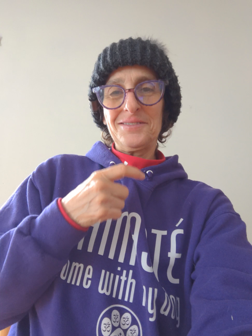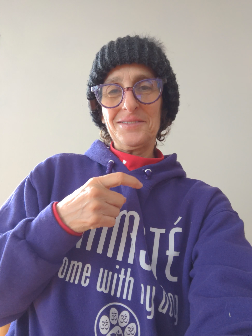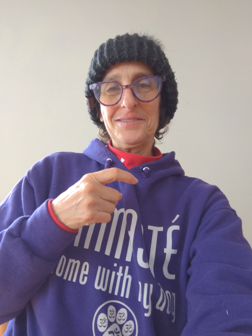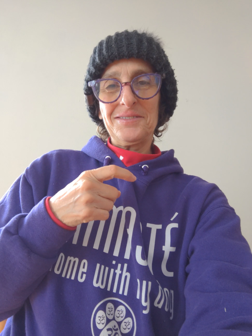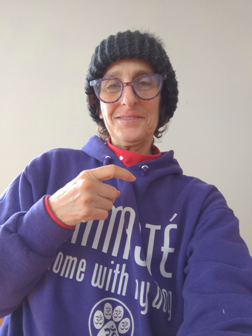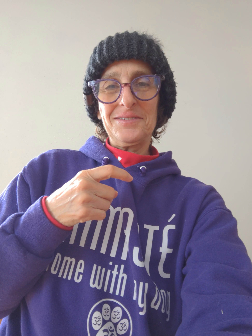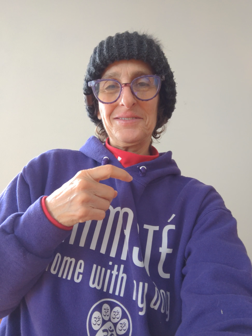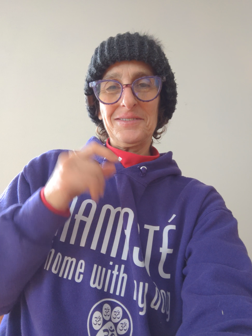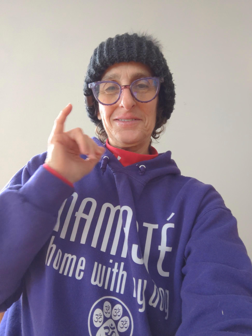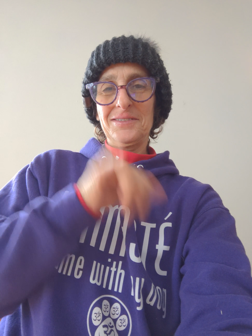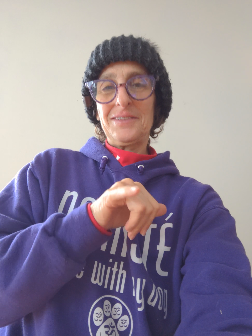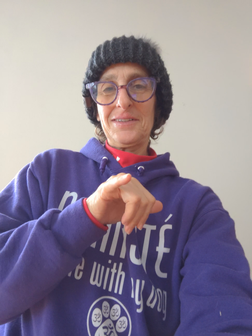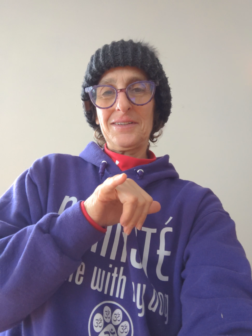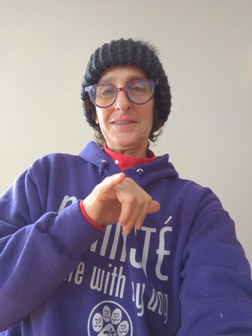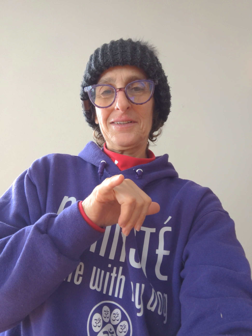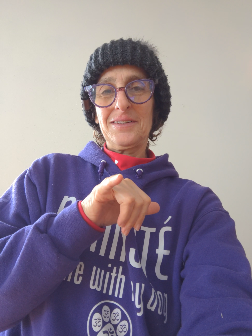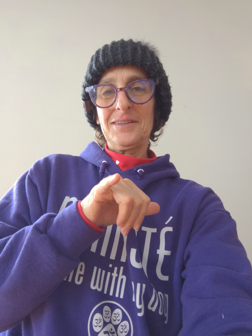stay